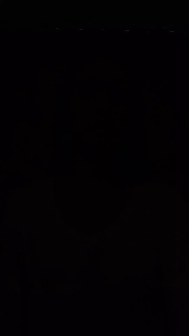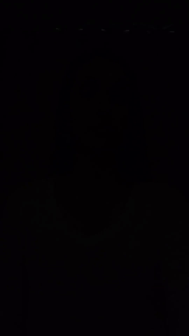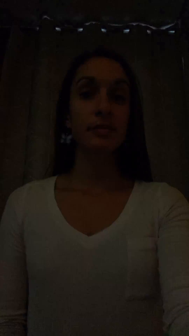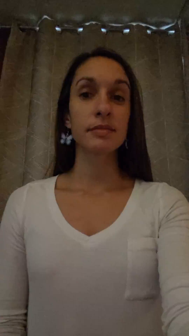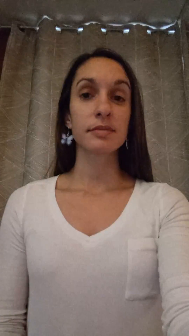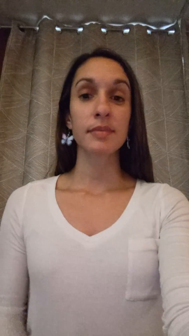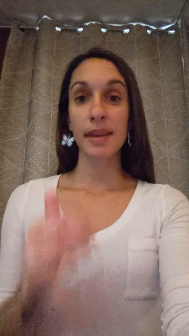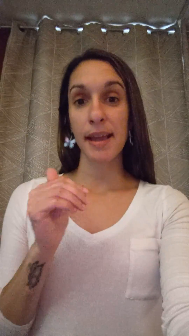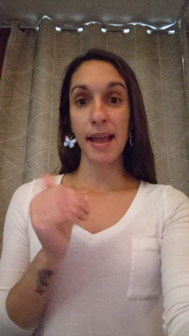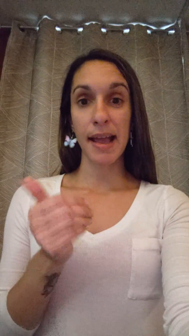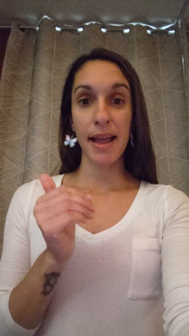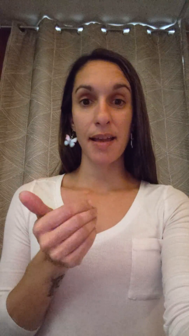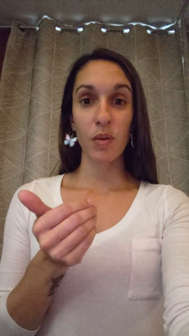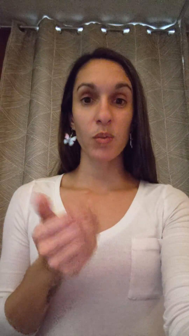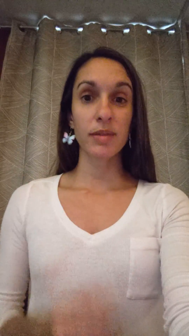how